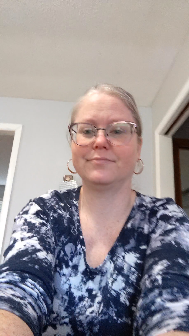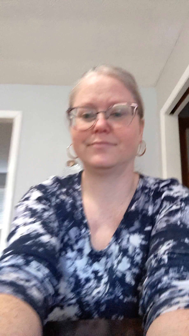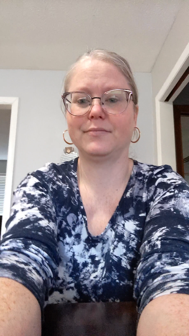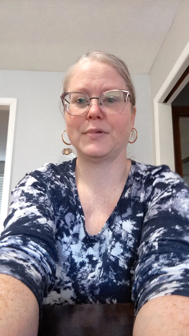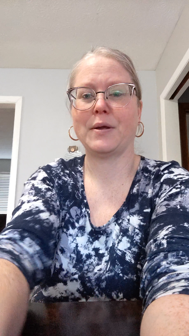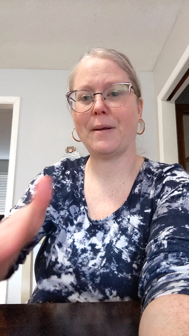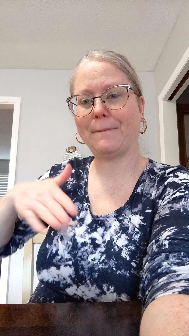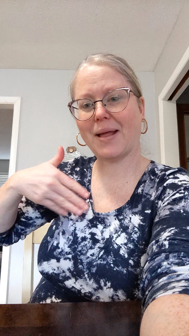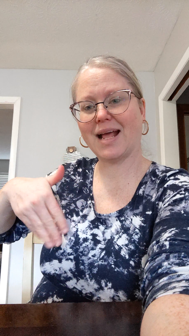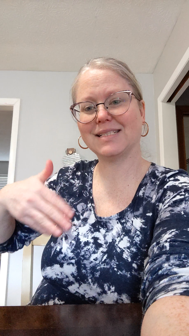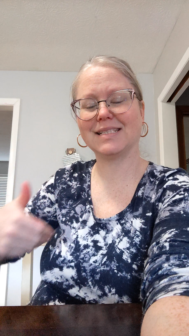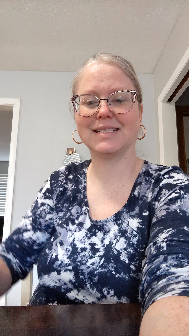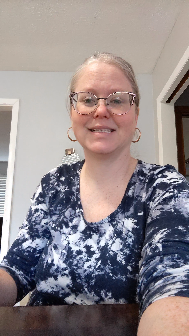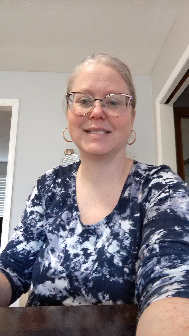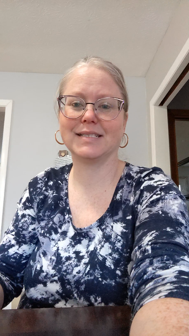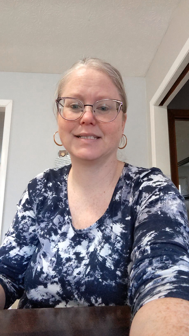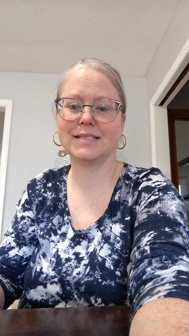pants